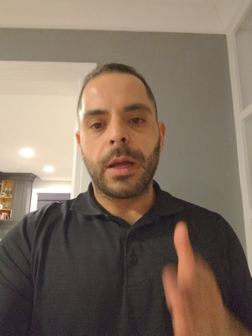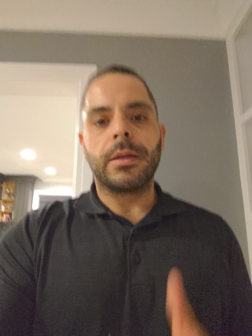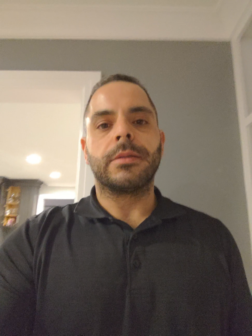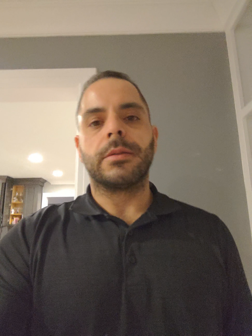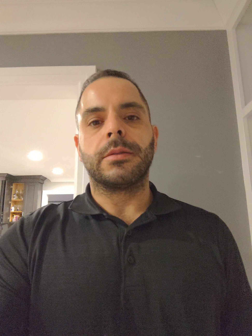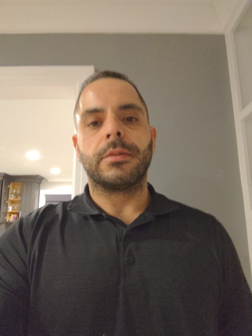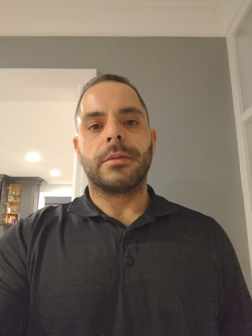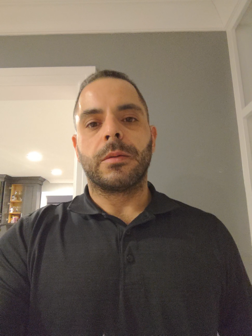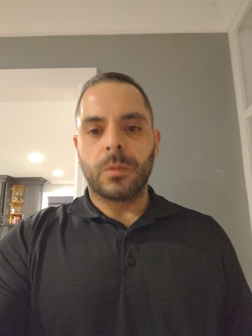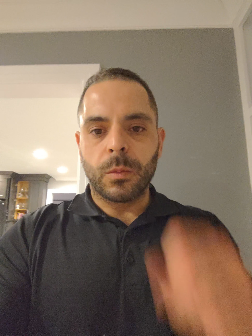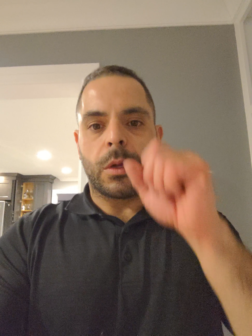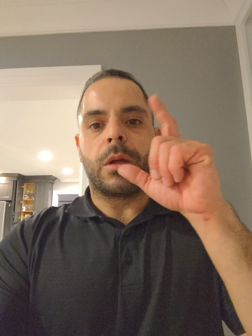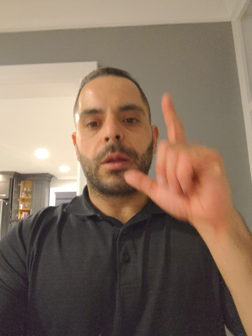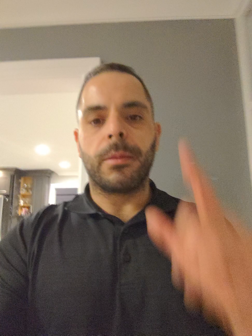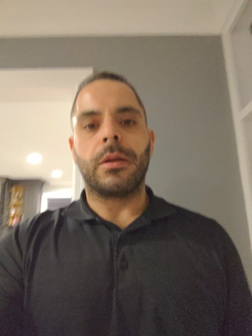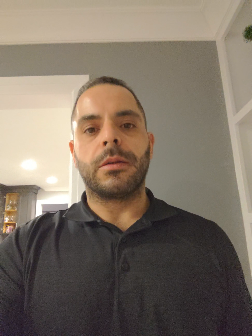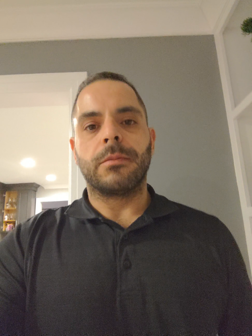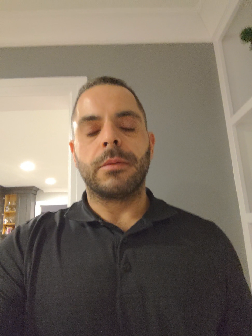awake